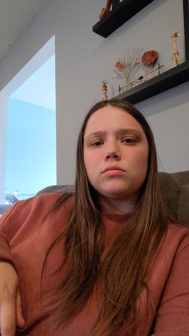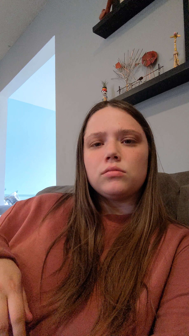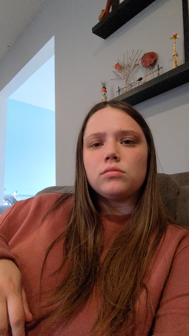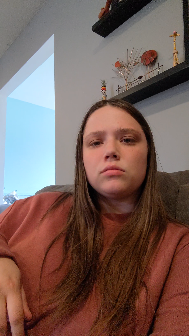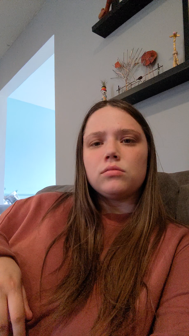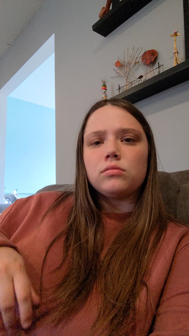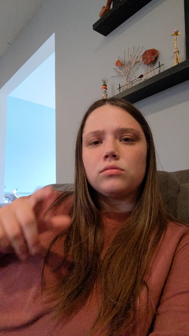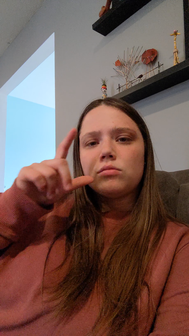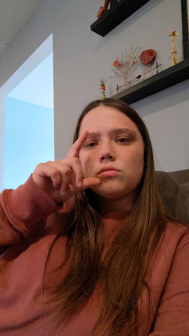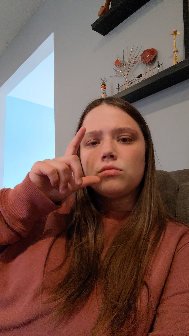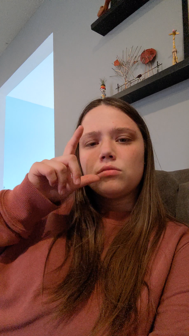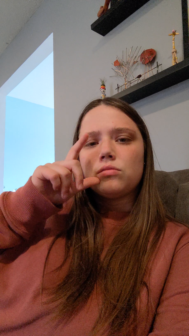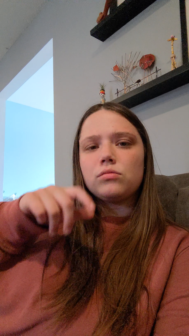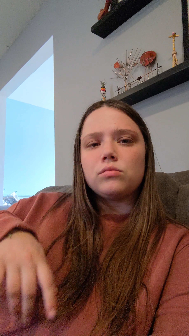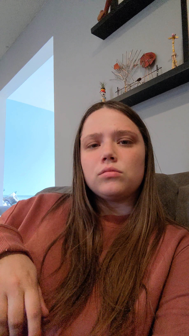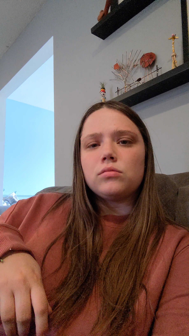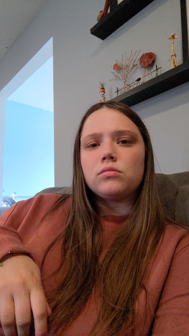lunch